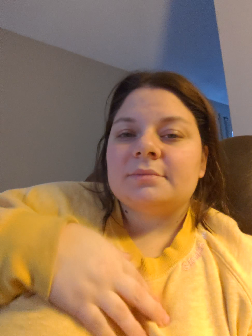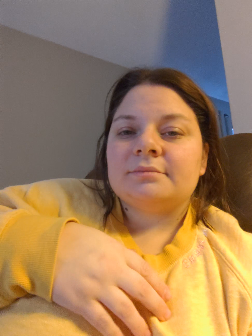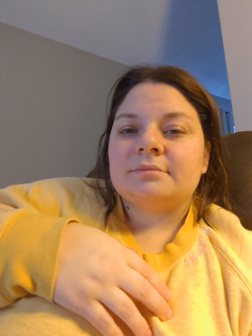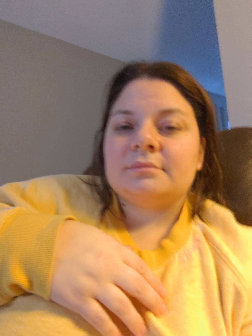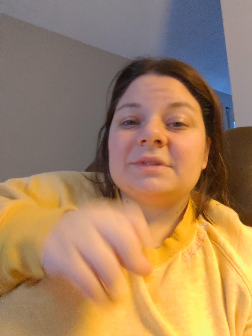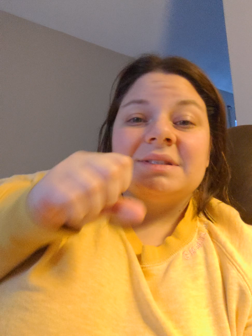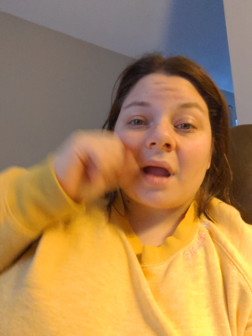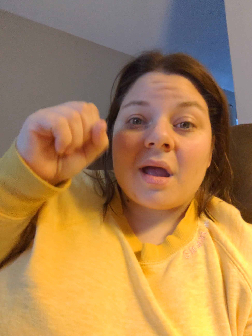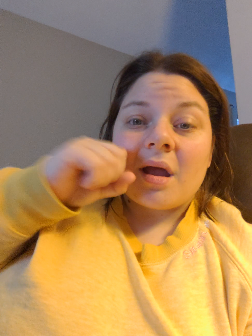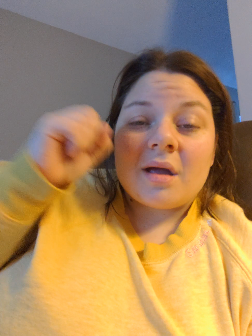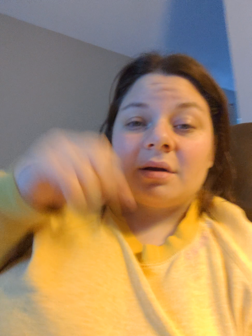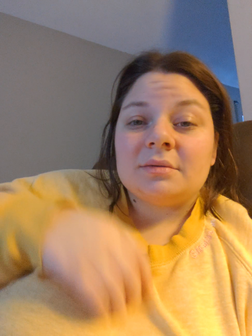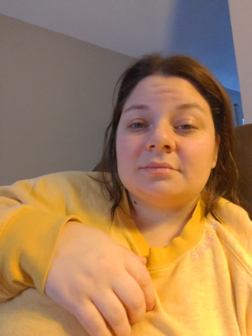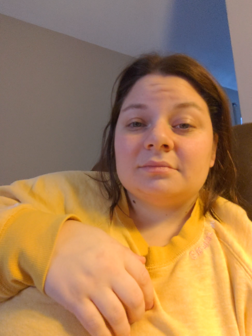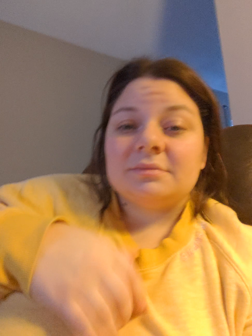snack